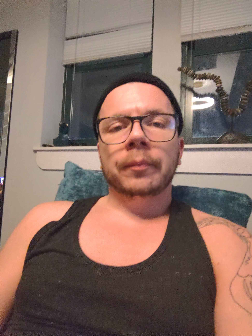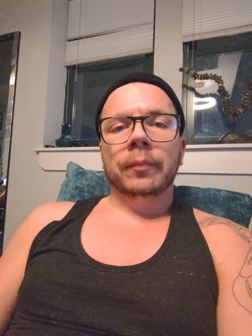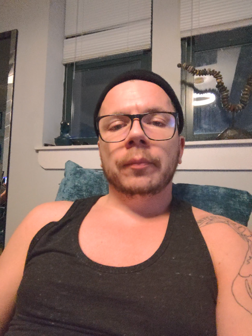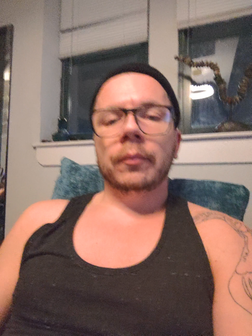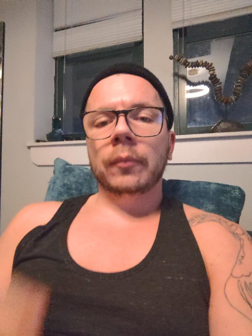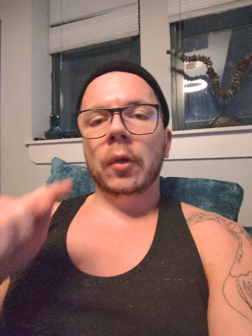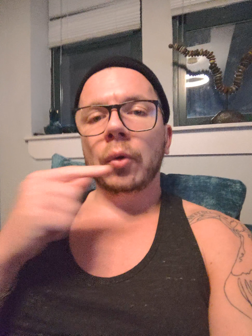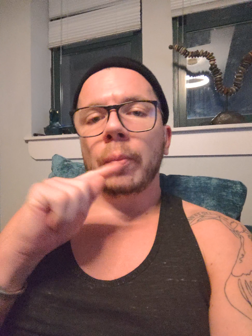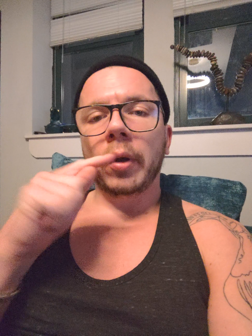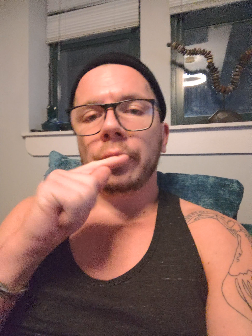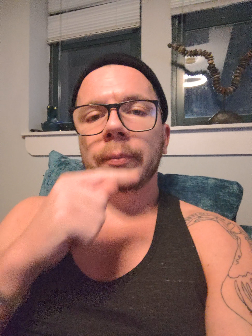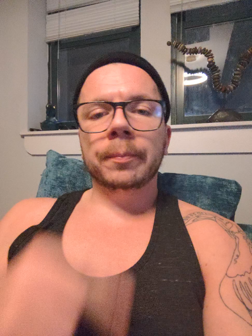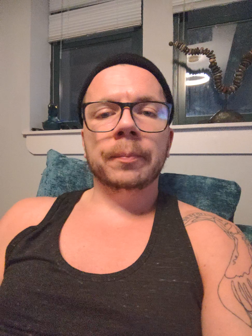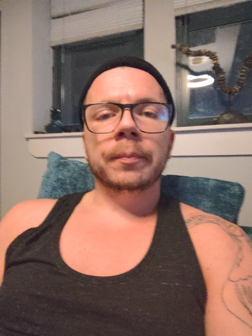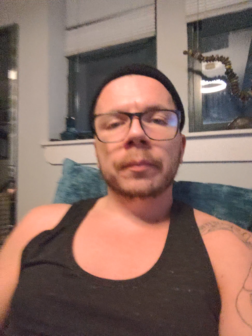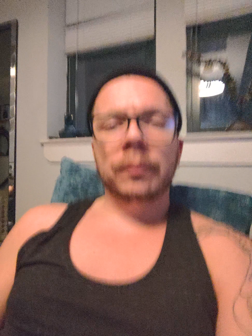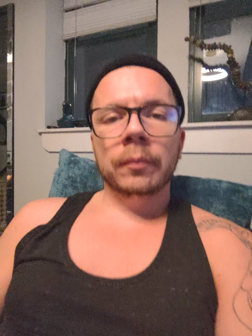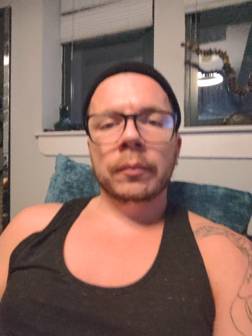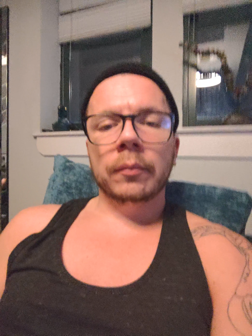toothbrush